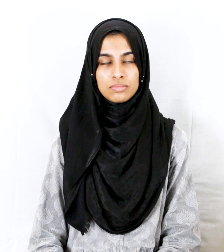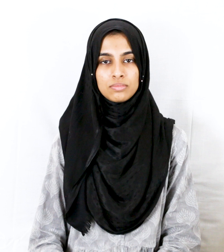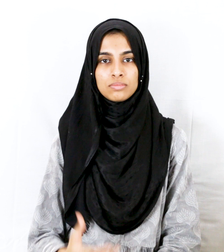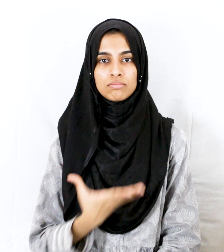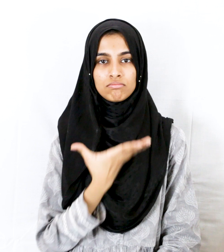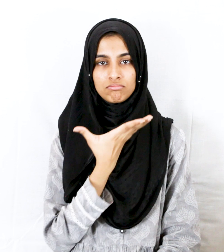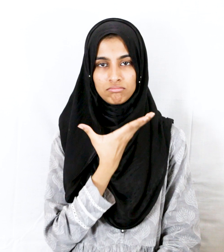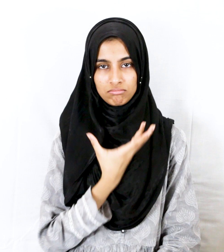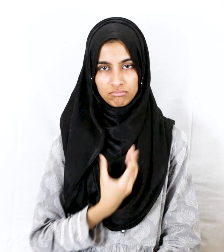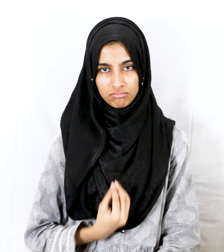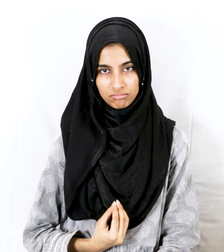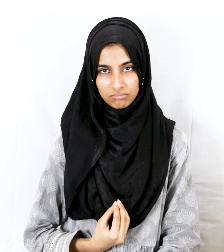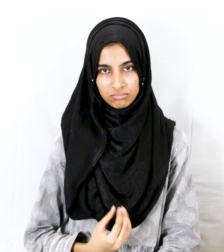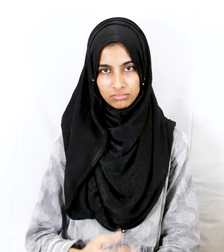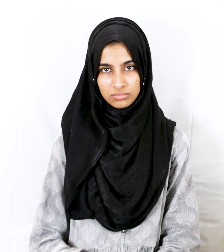sad